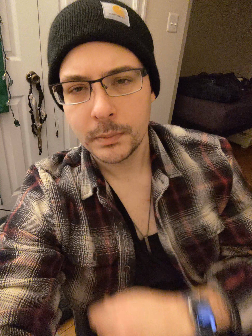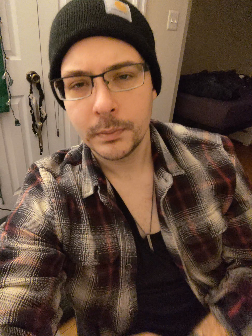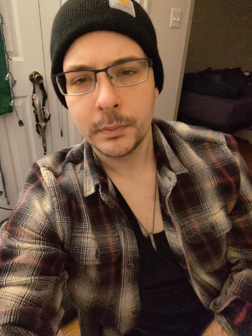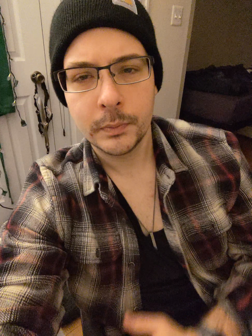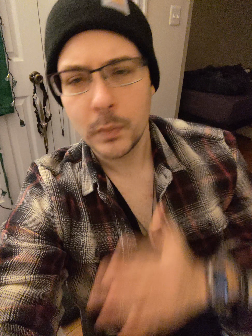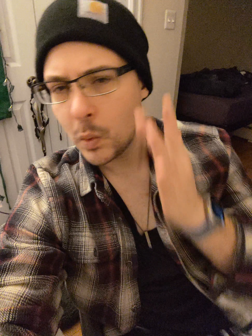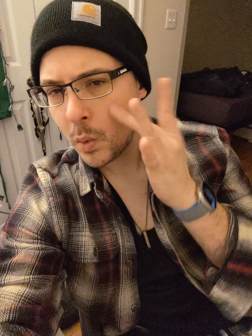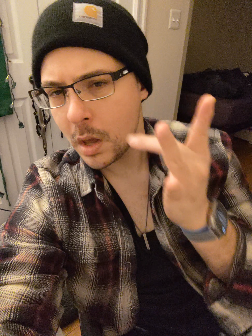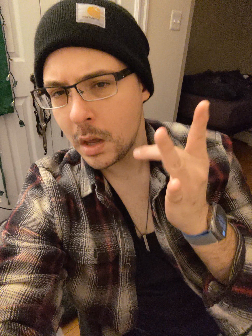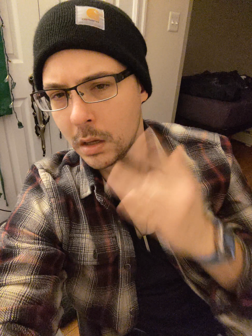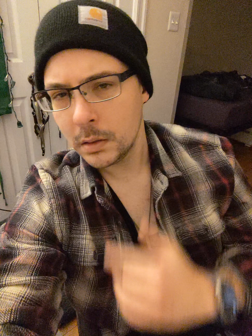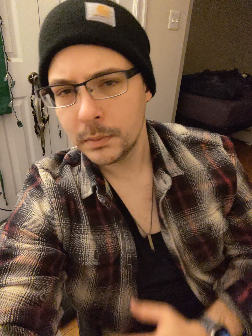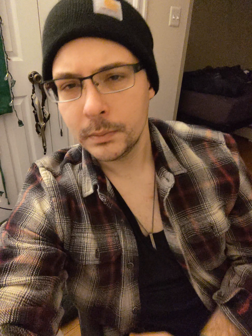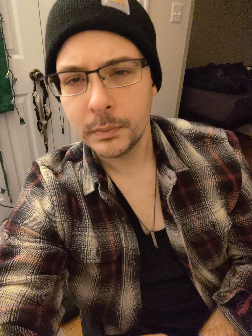why